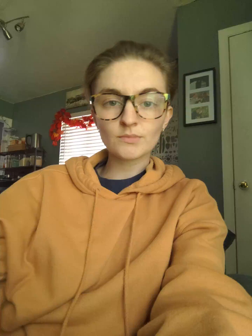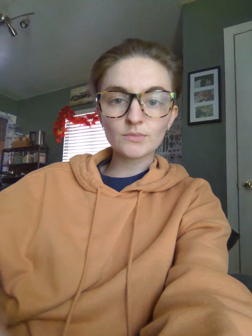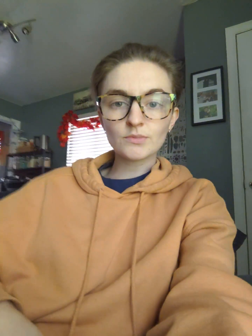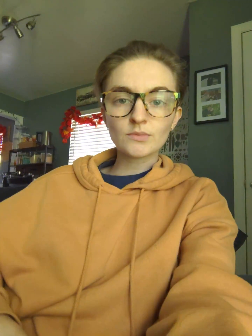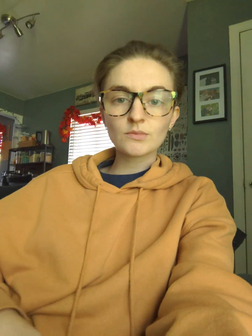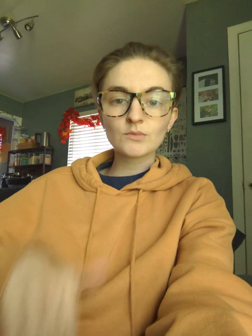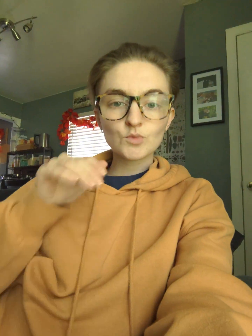doctor